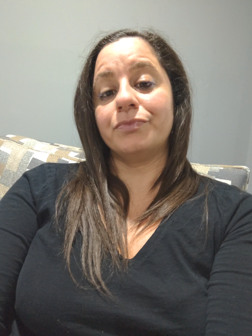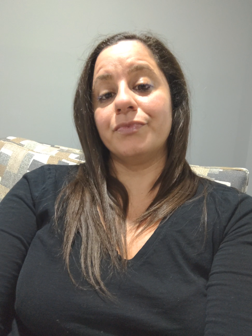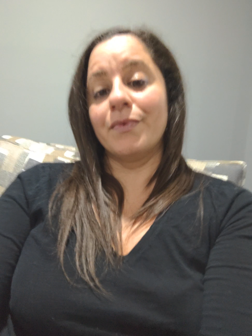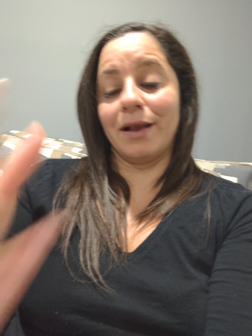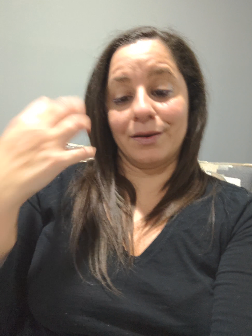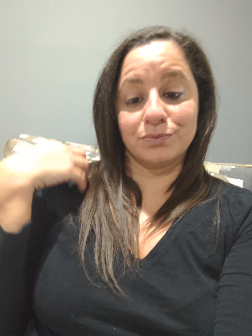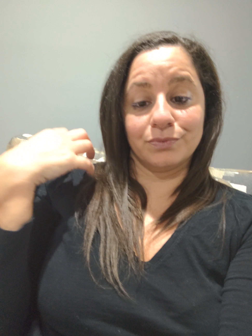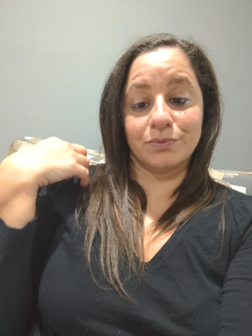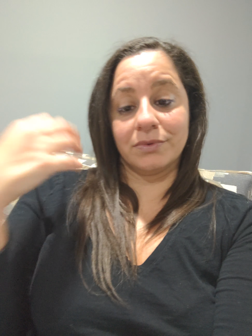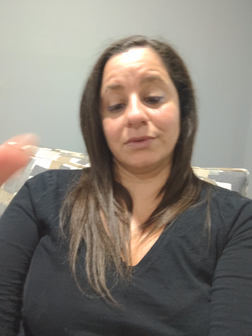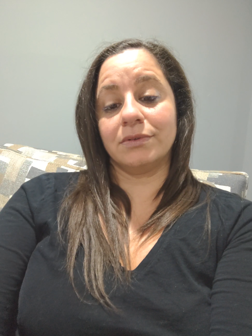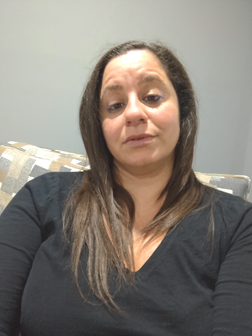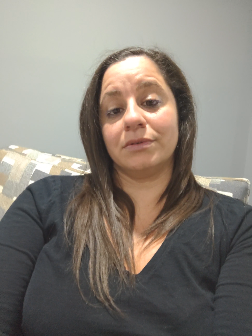outside